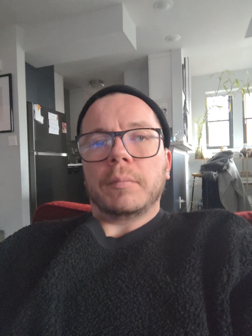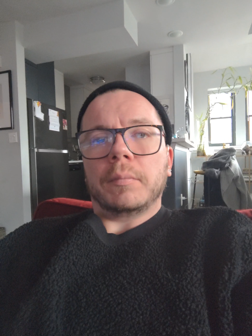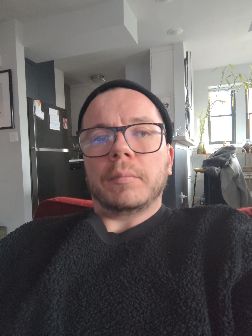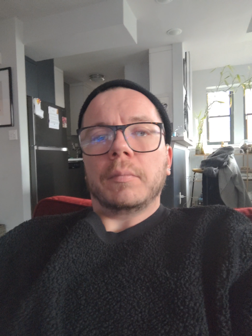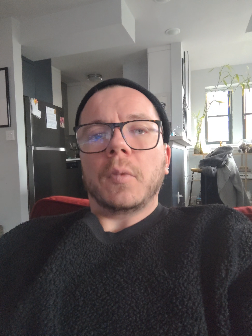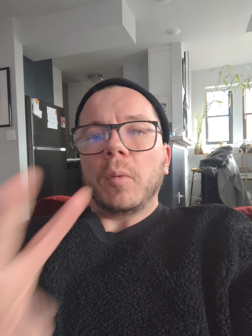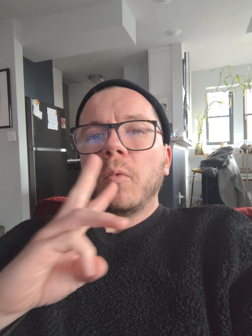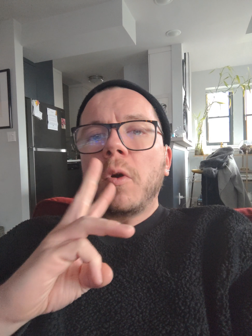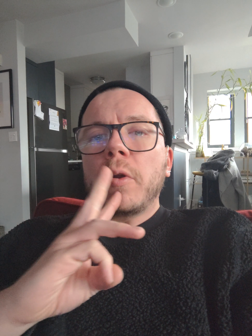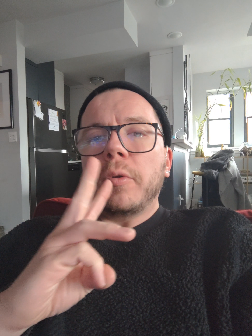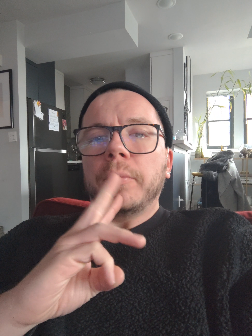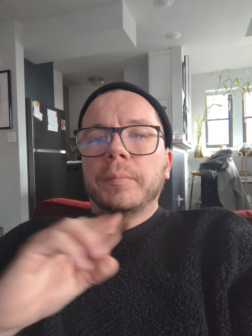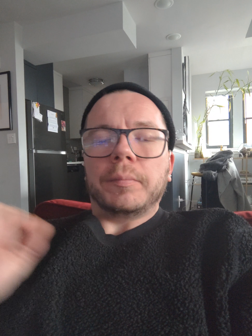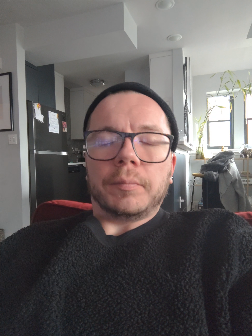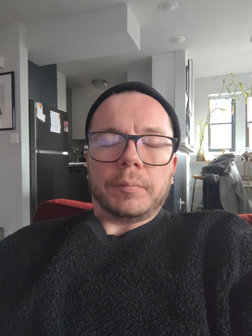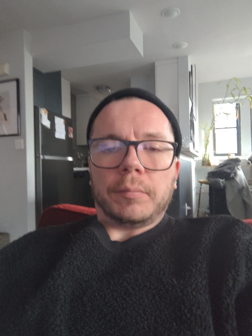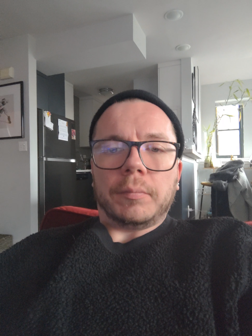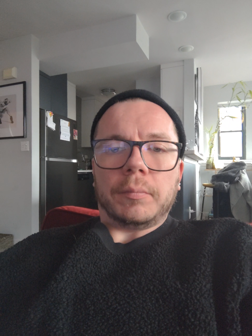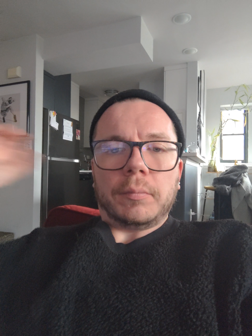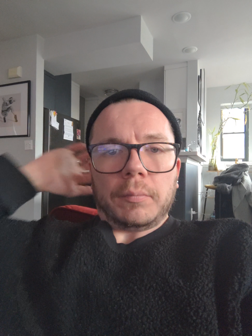water